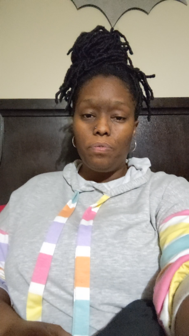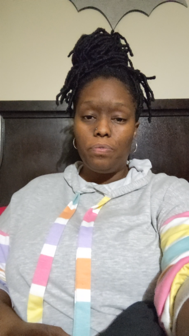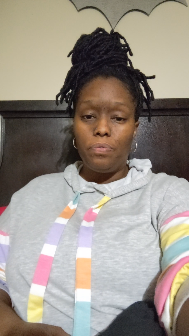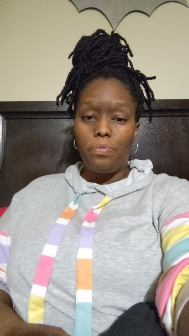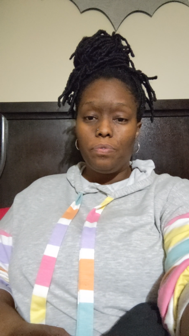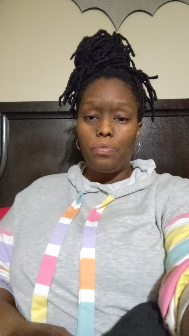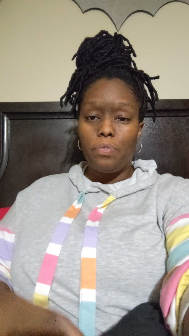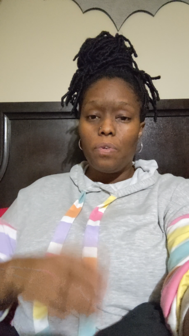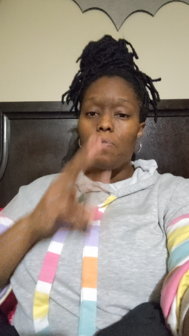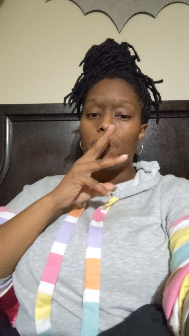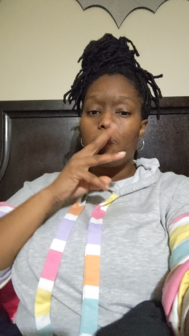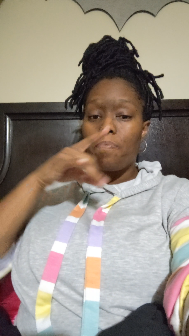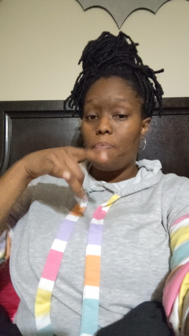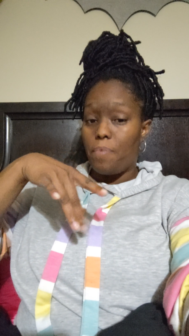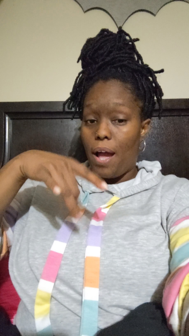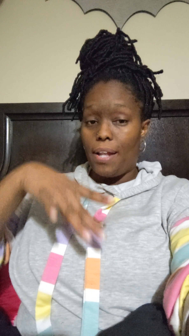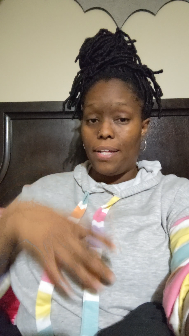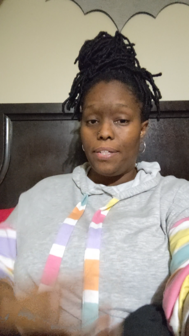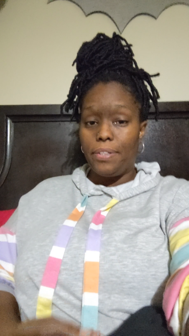melon